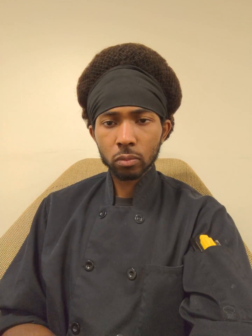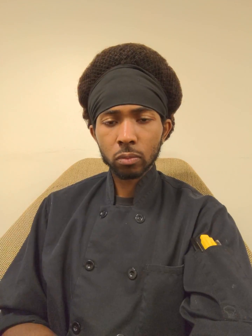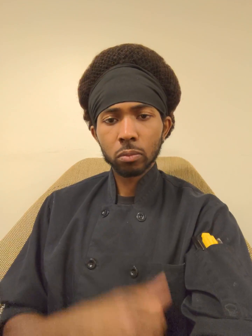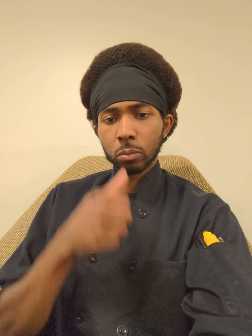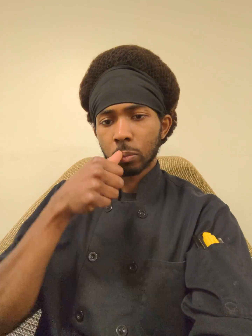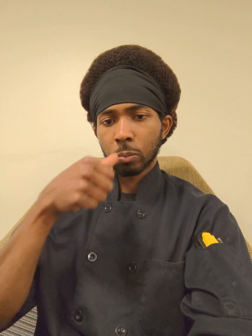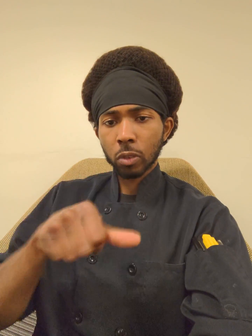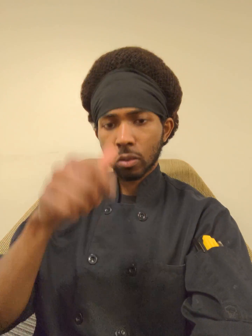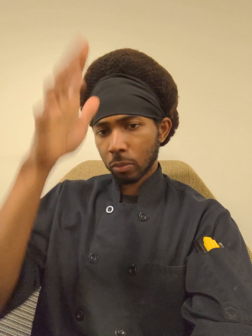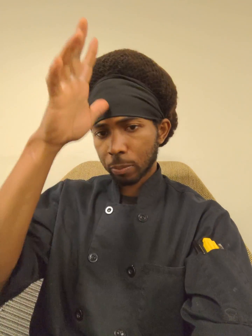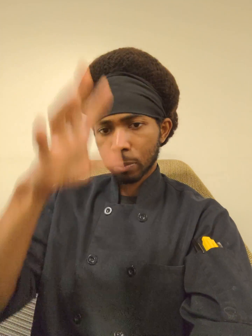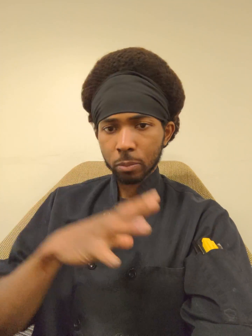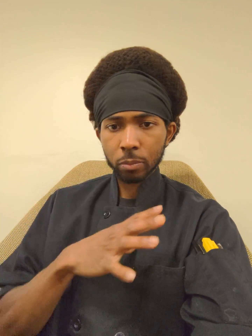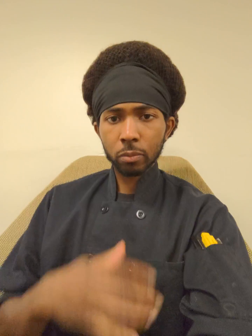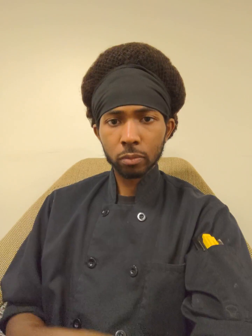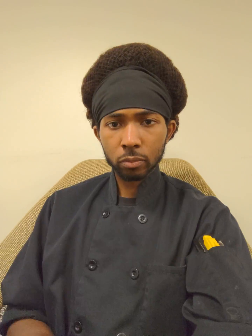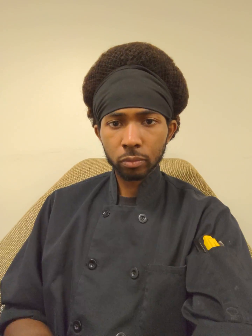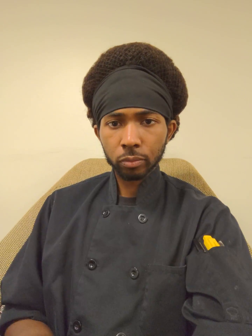mailman